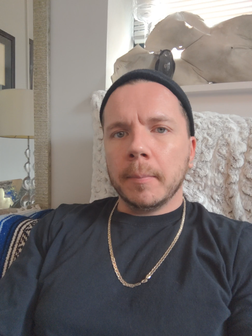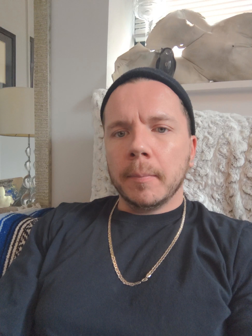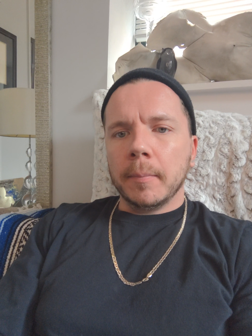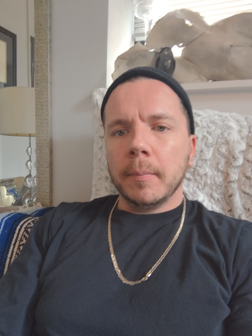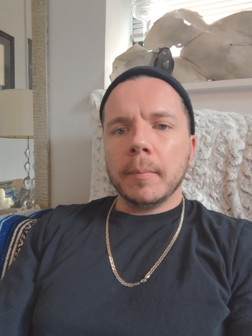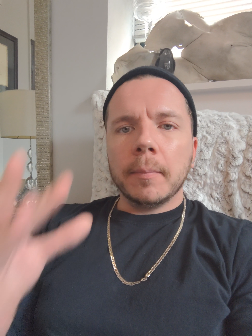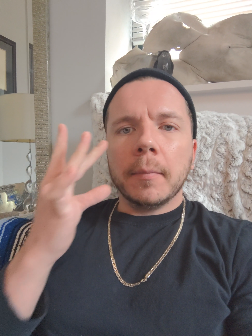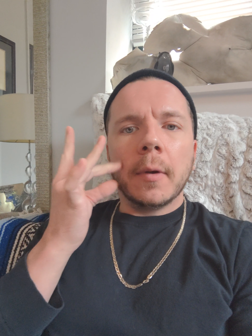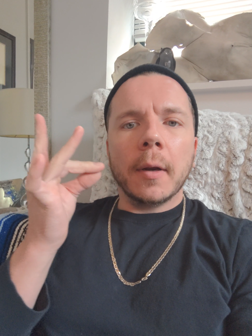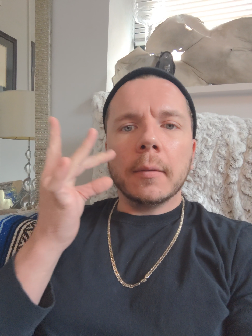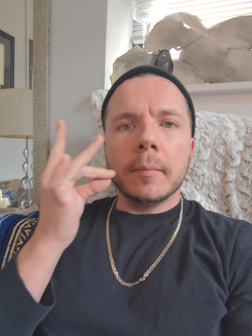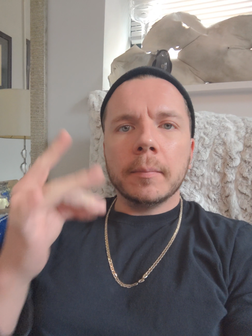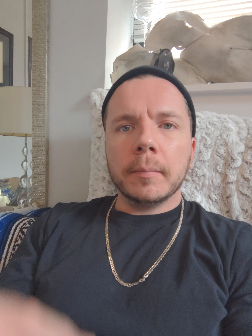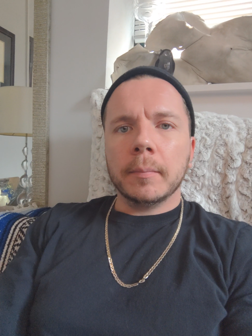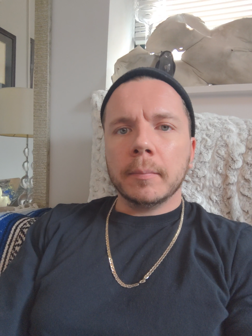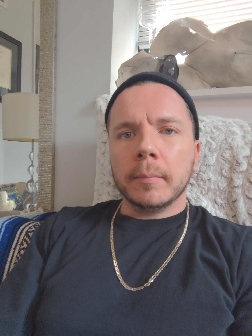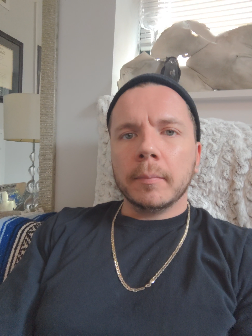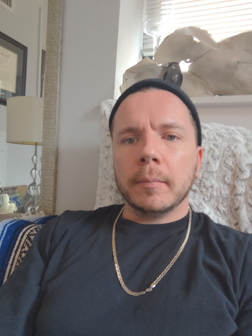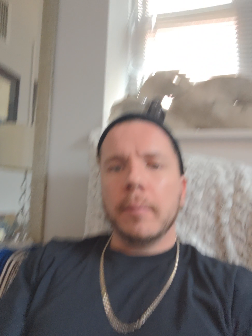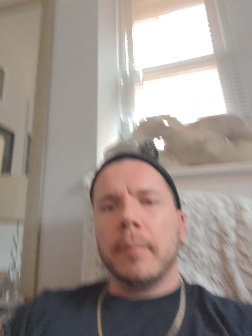cat